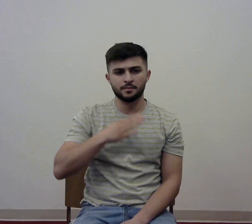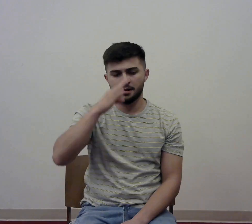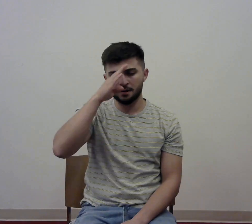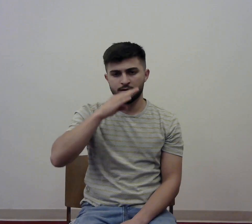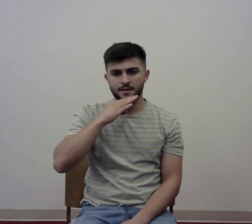ata